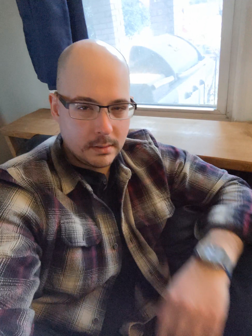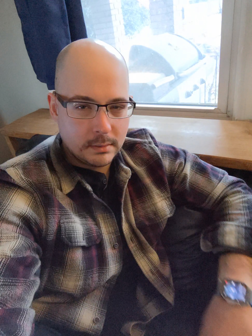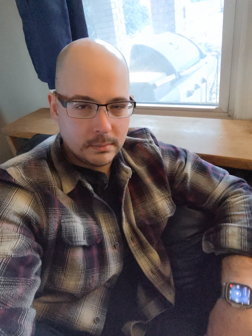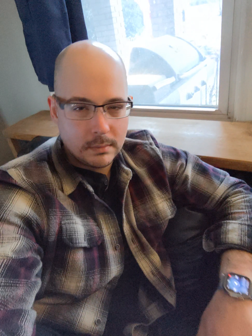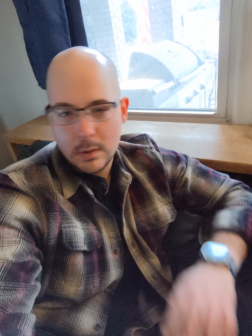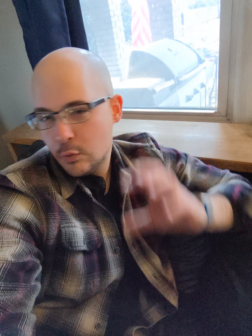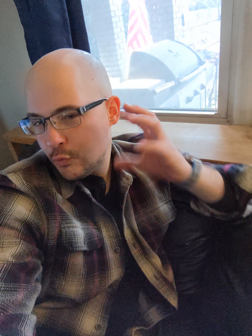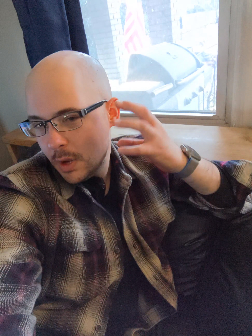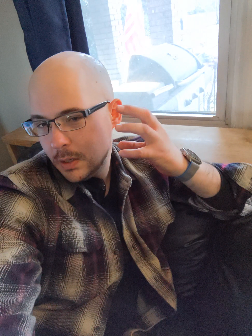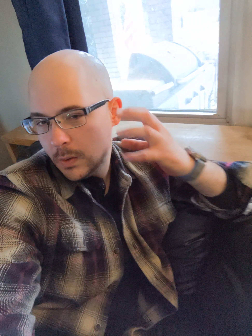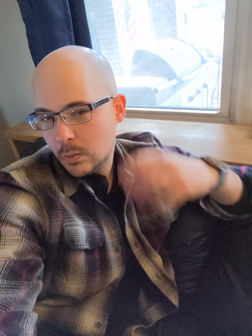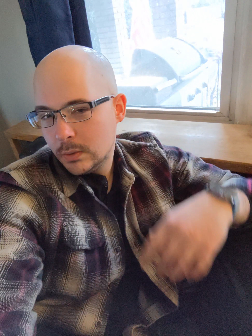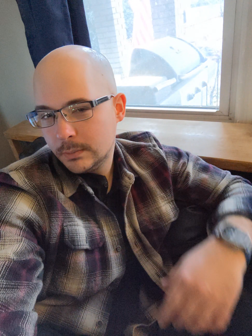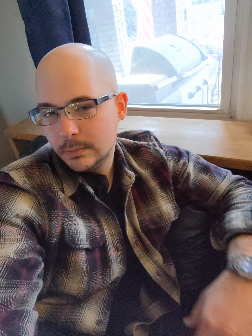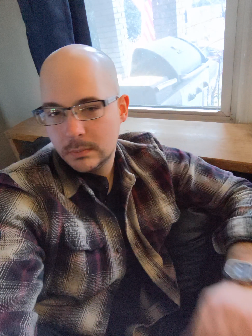radio